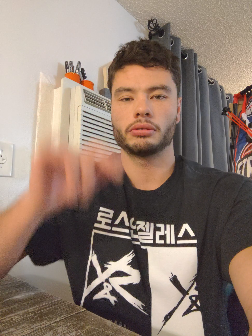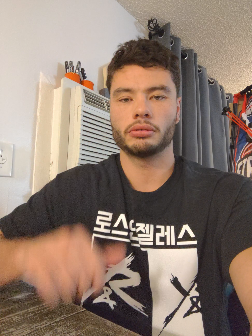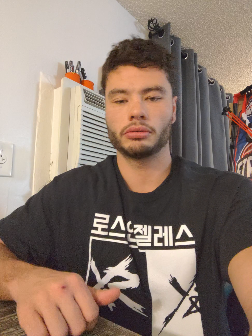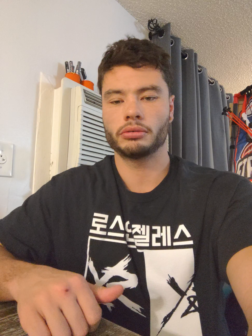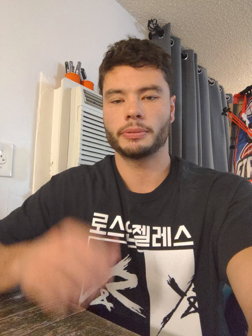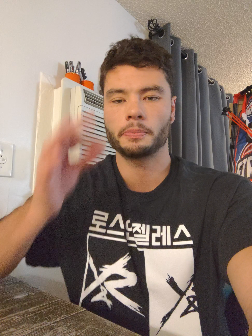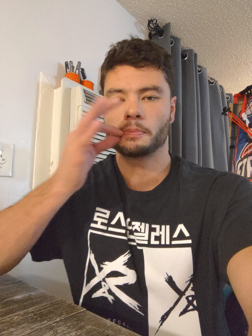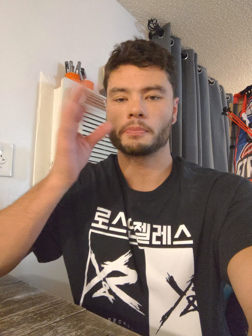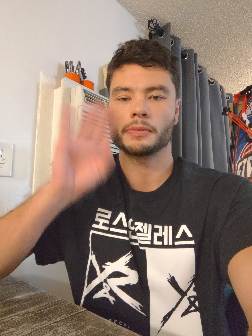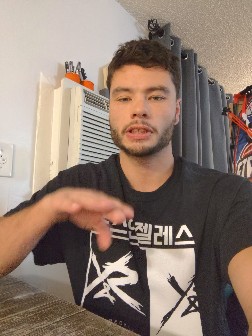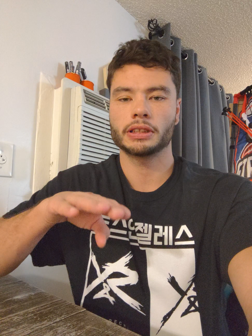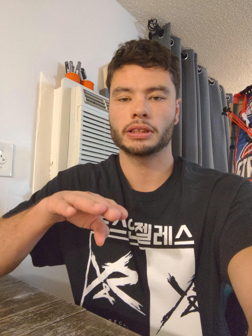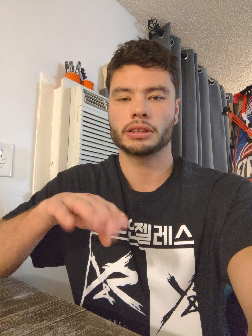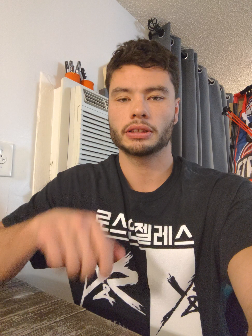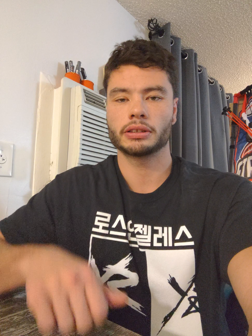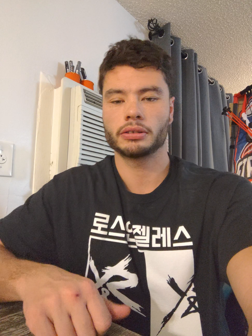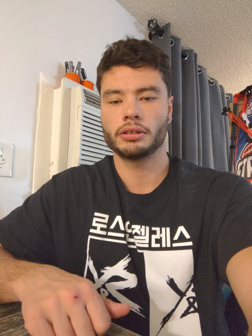bee